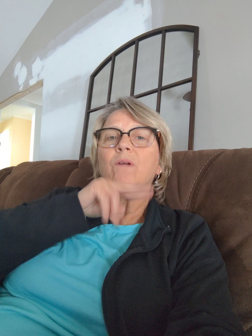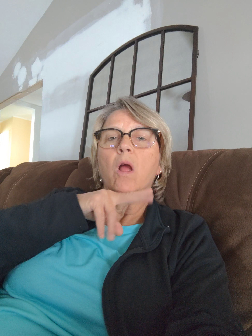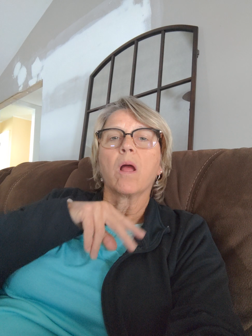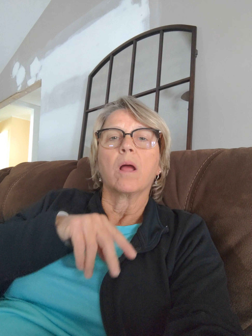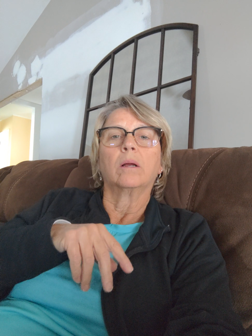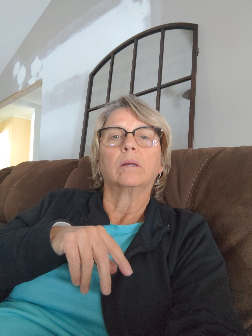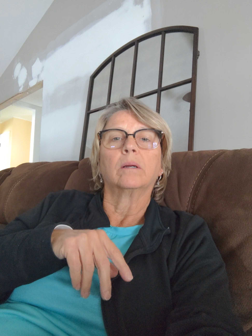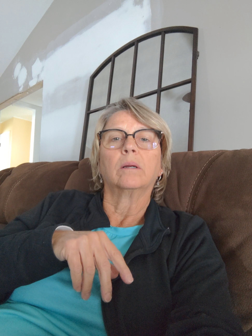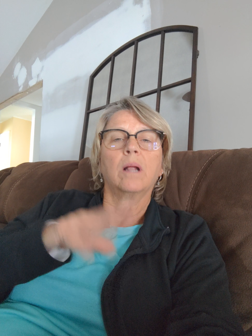frog